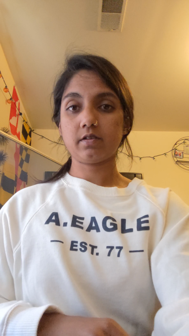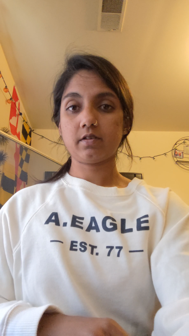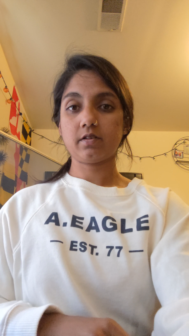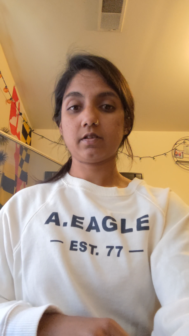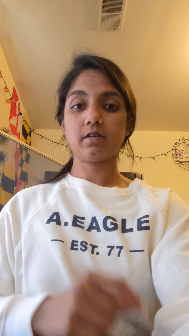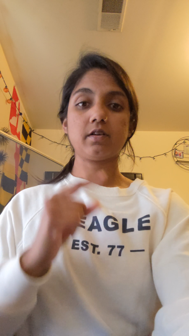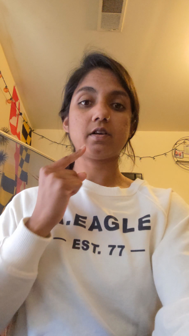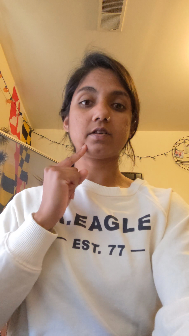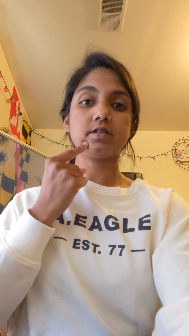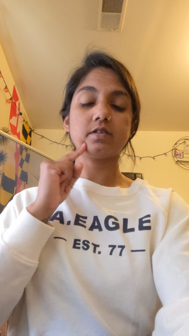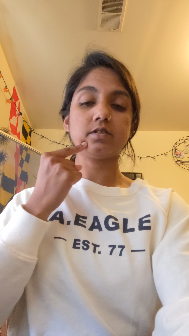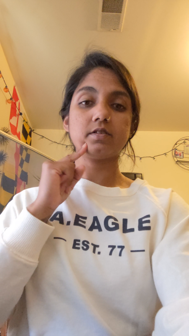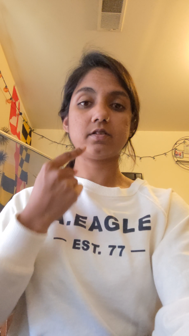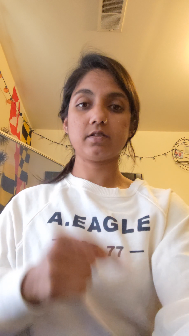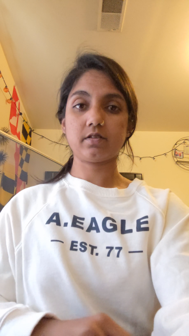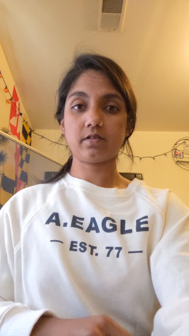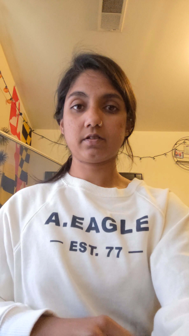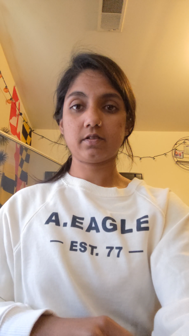candy